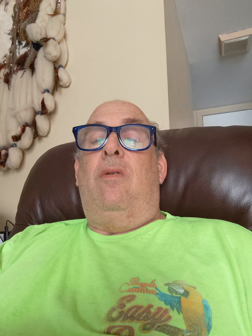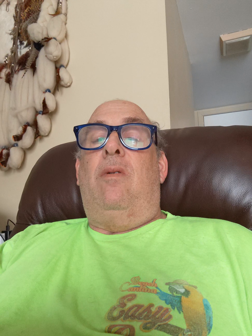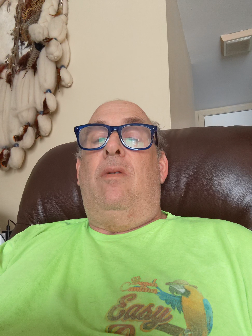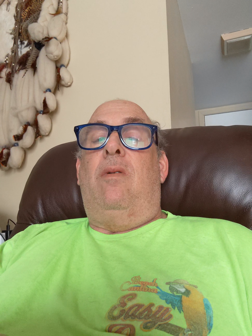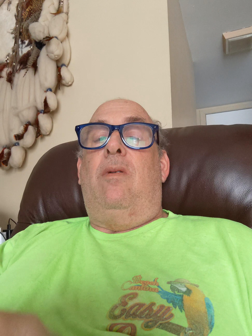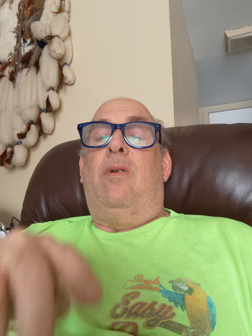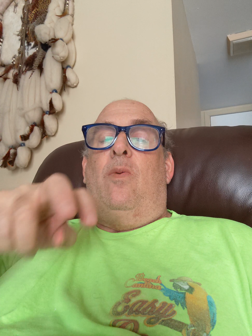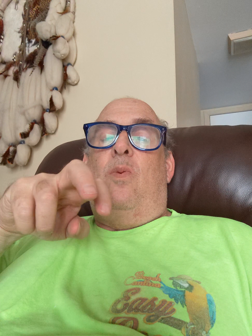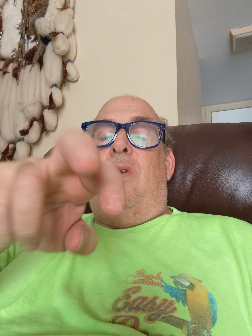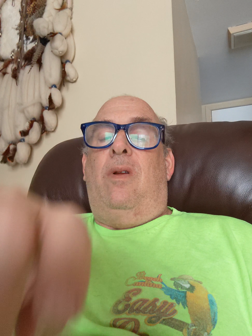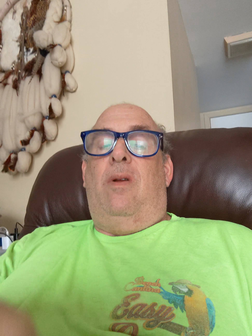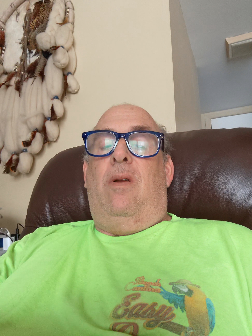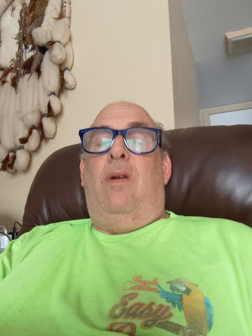ride